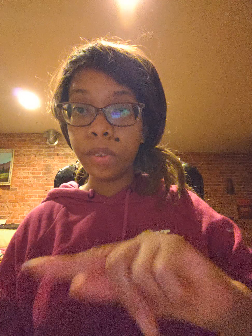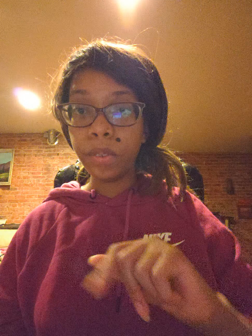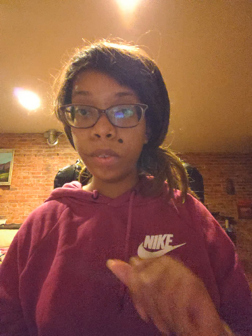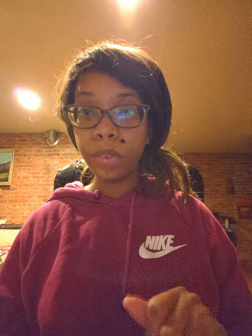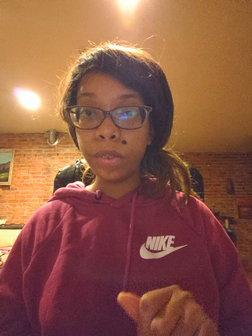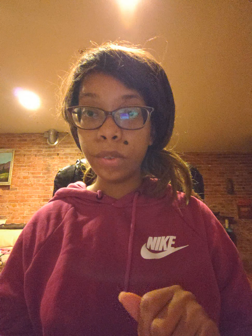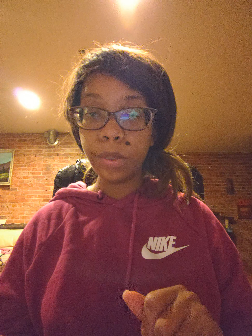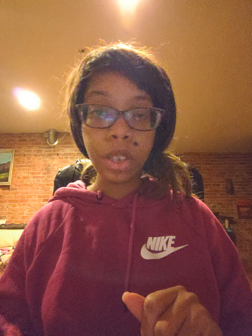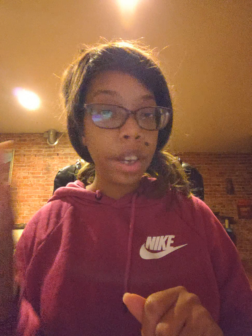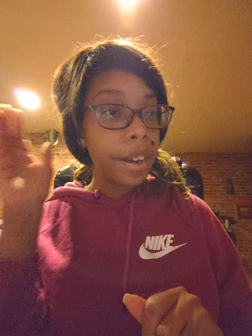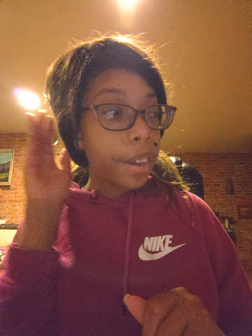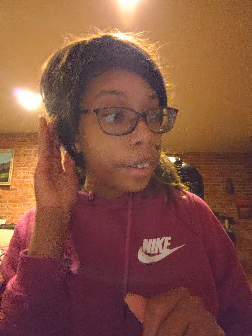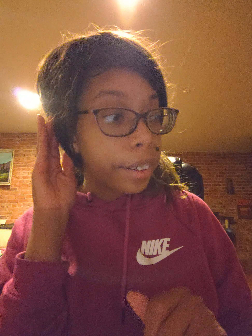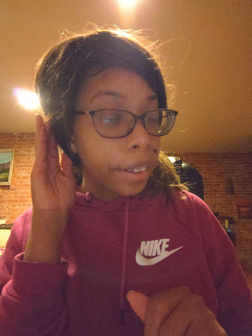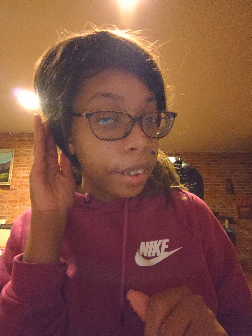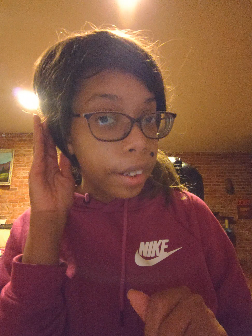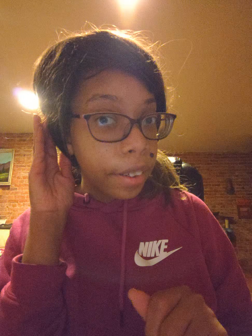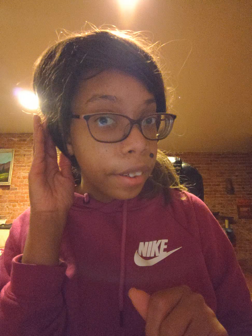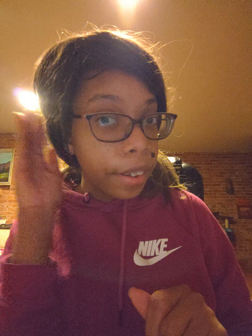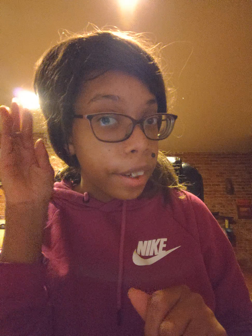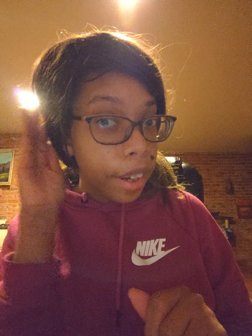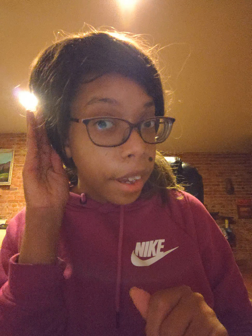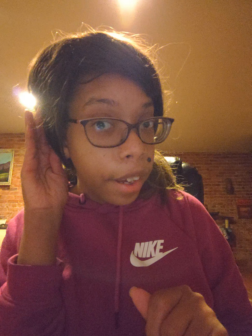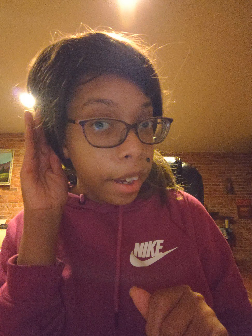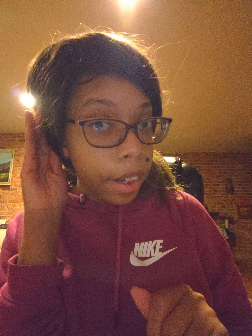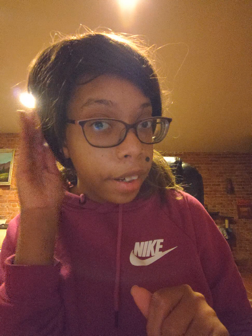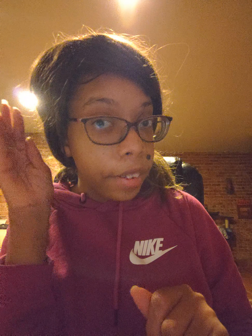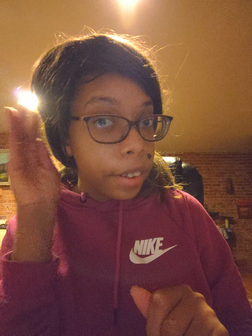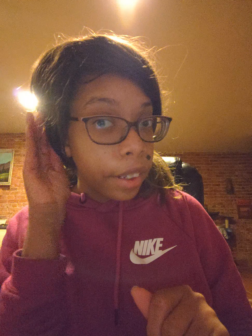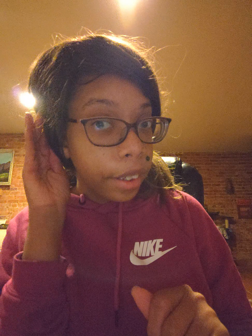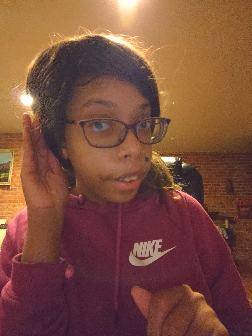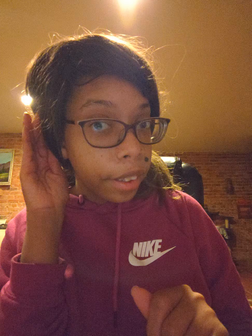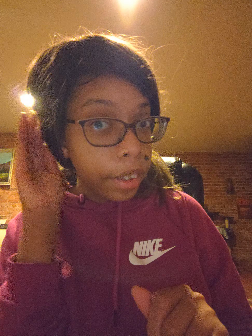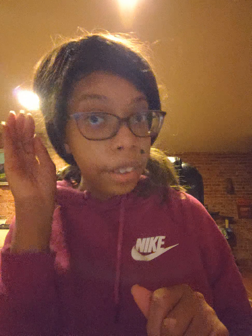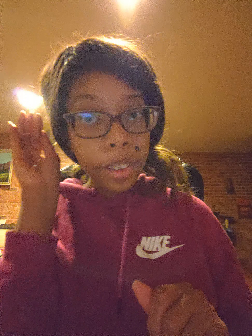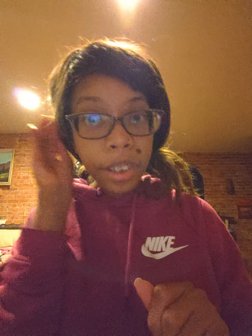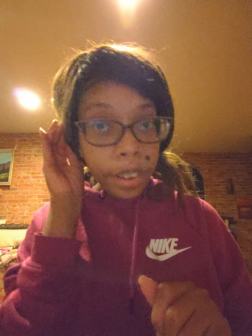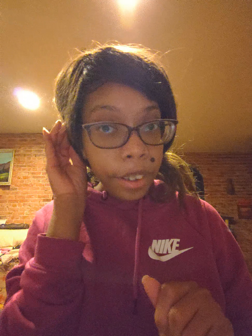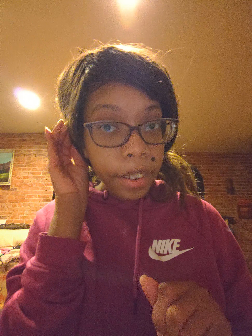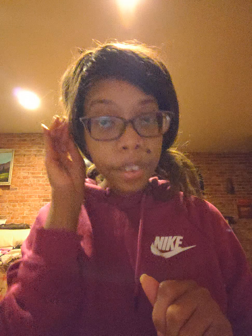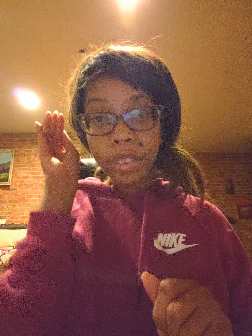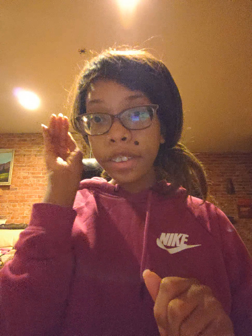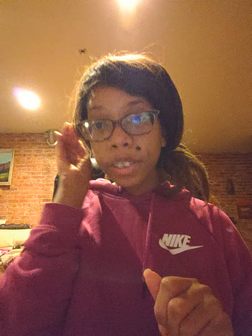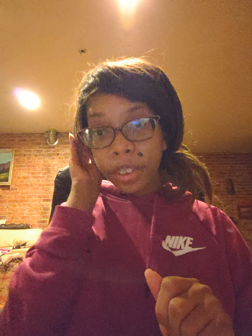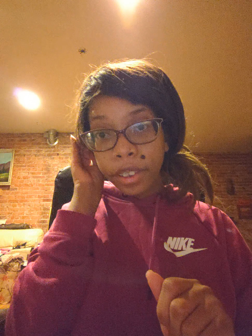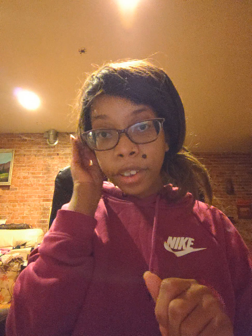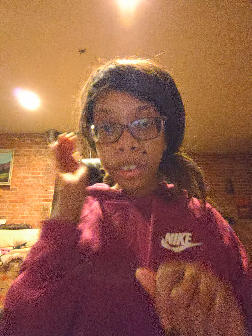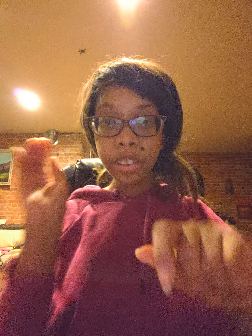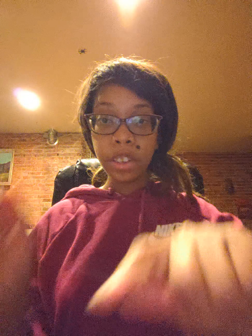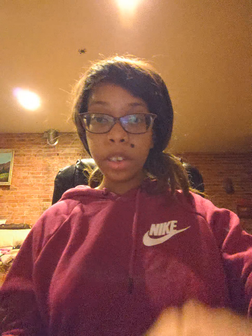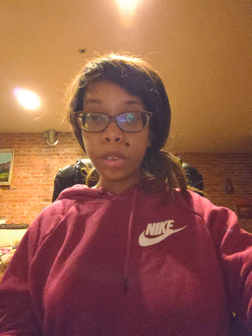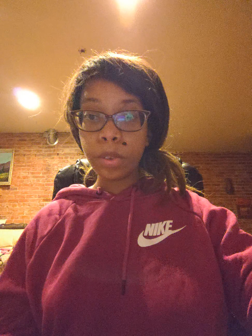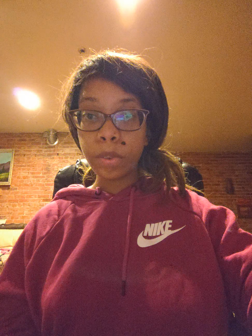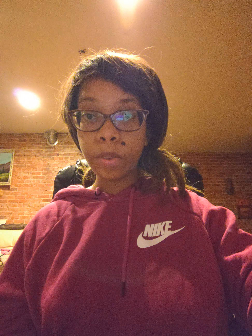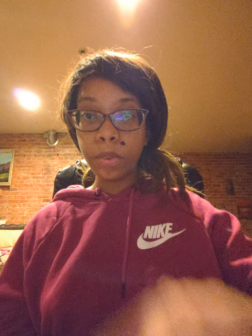listen